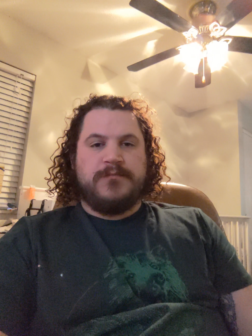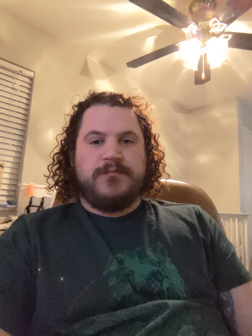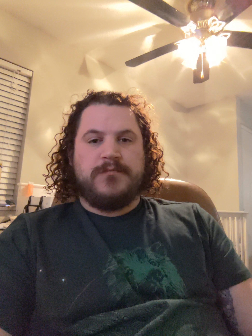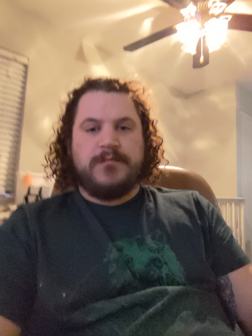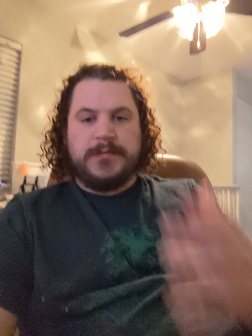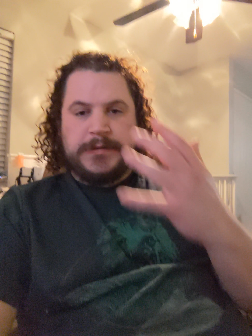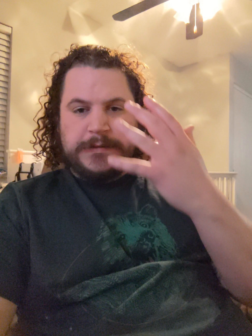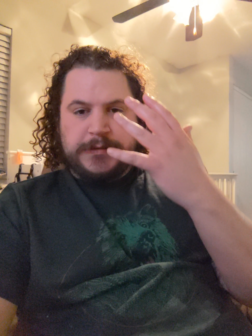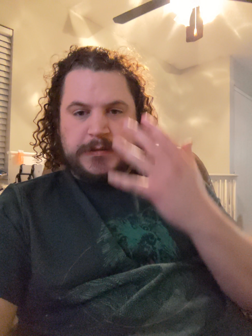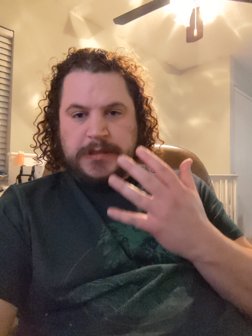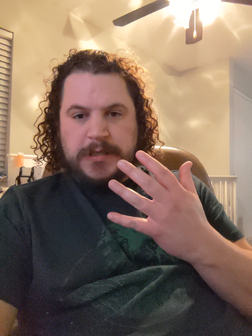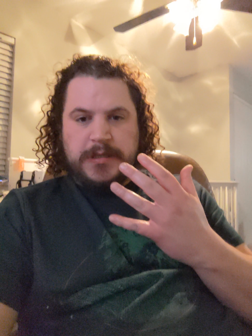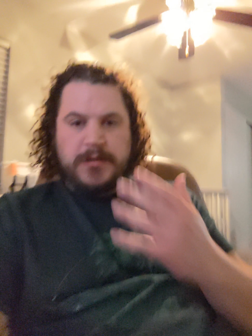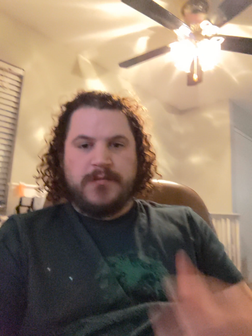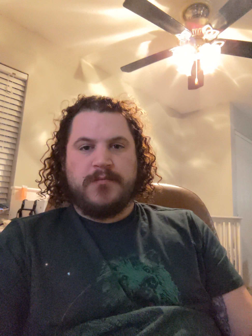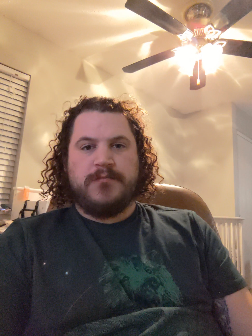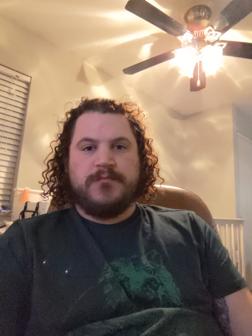sad